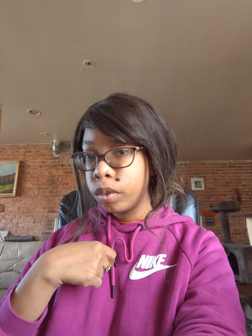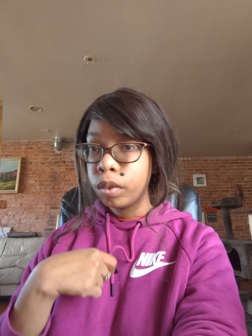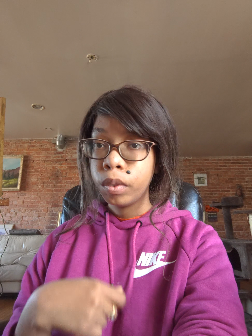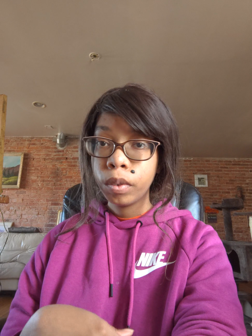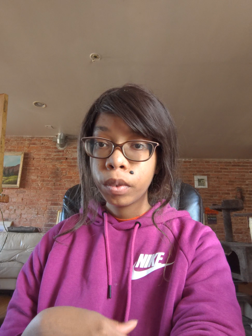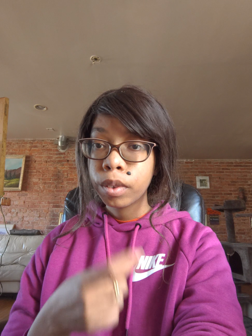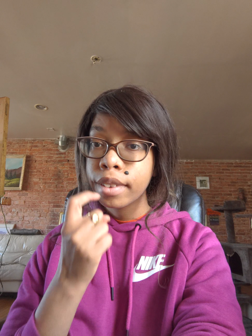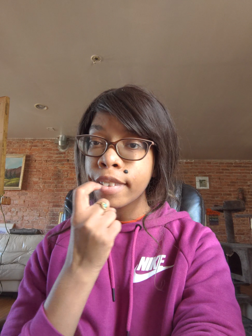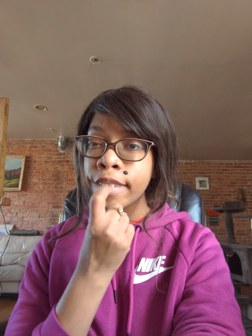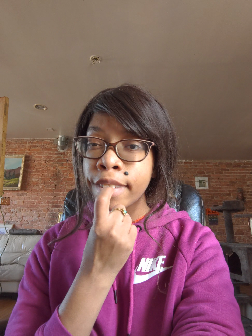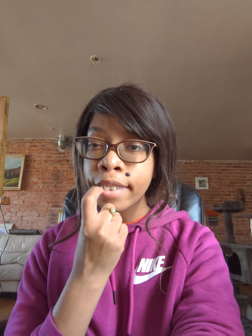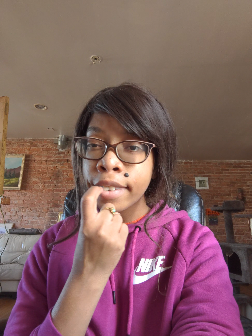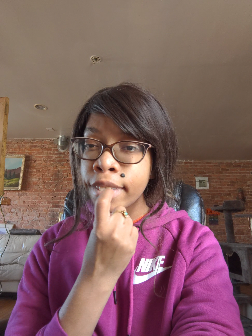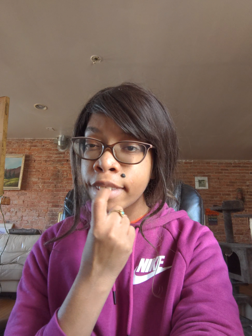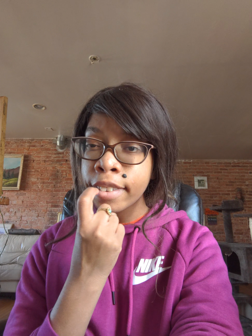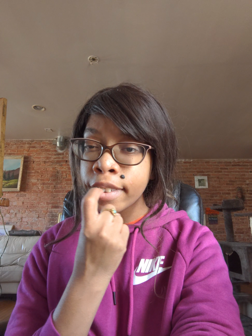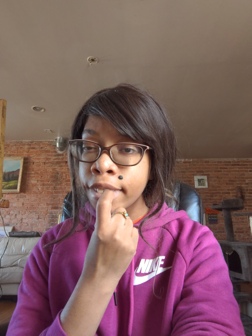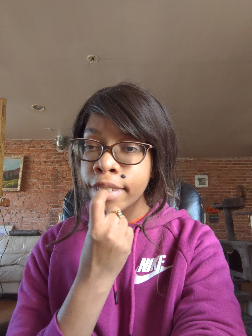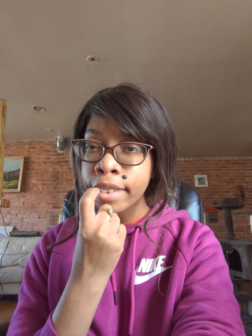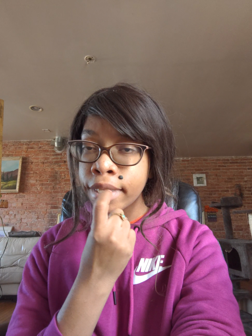tooth